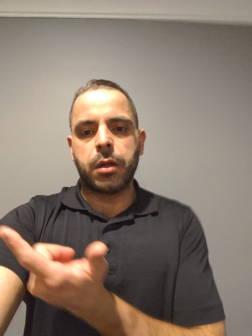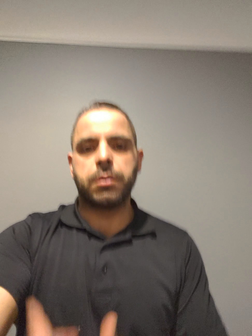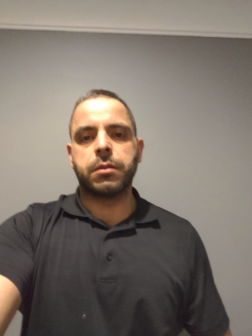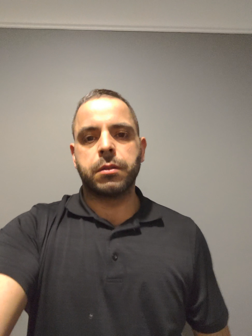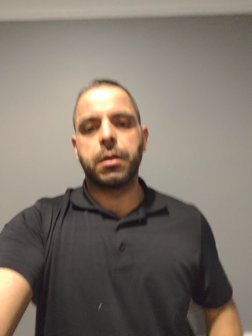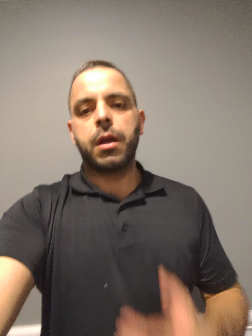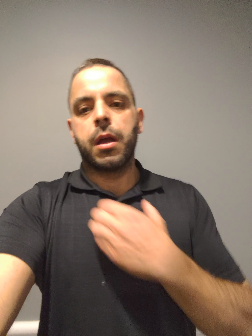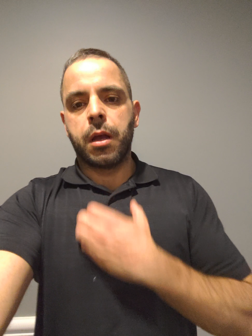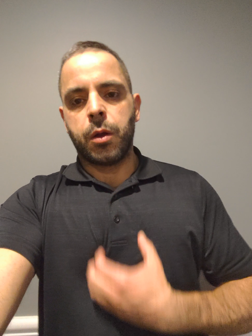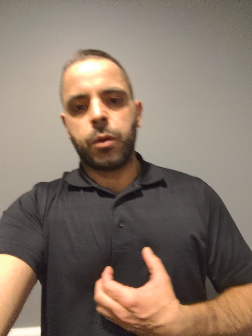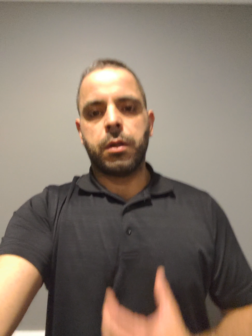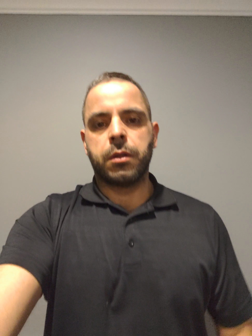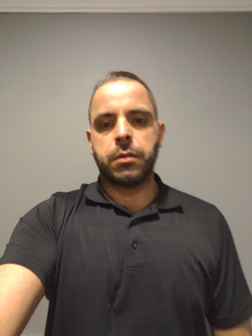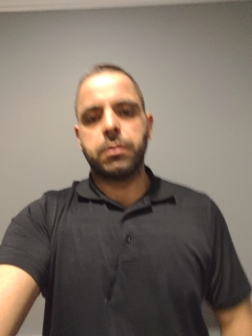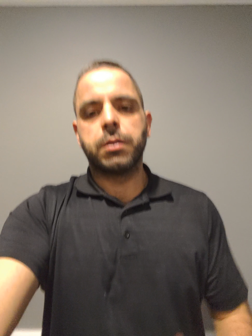hungry